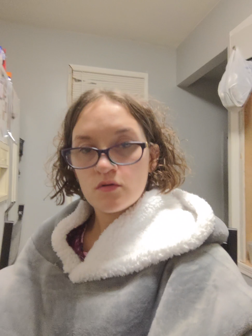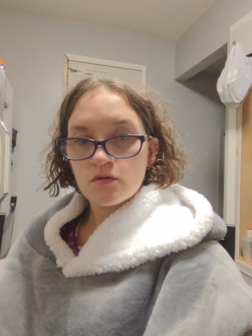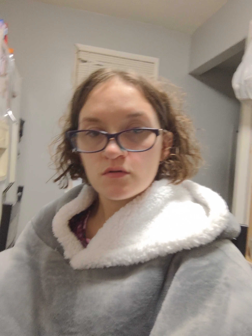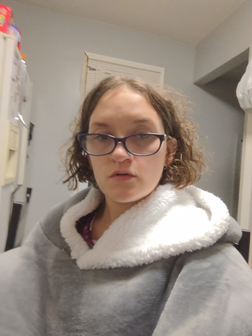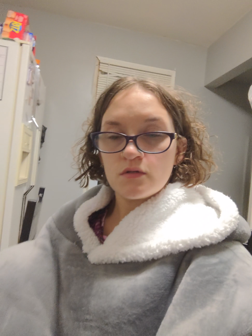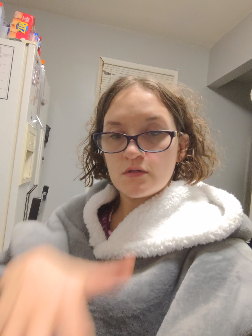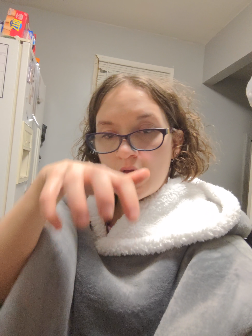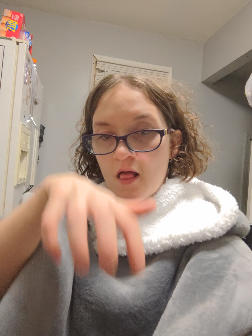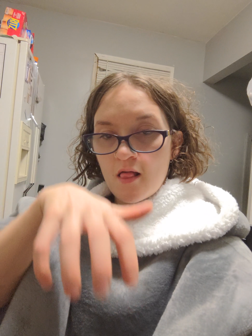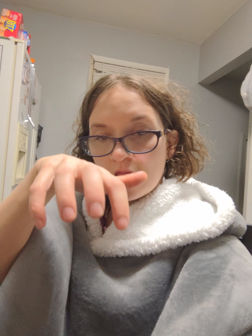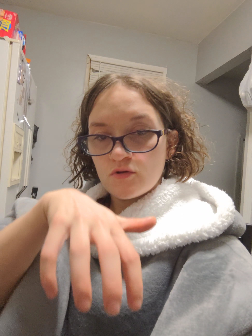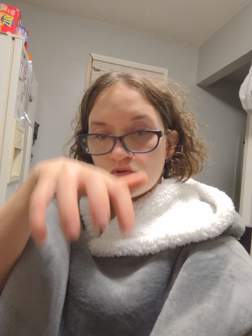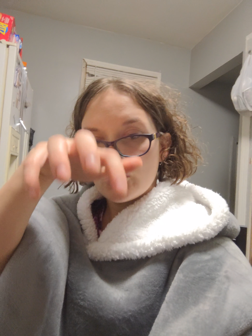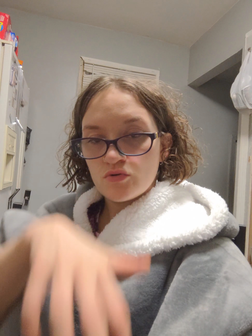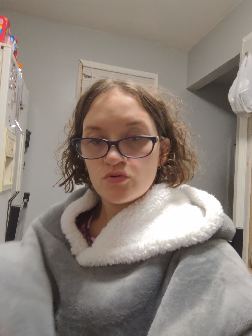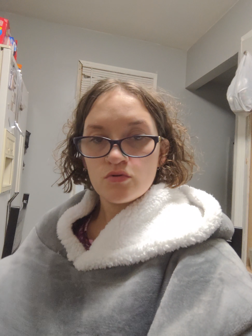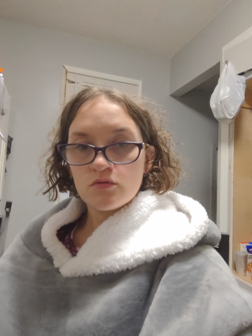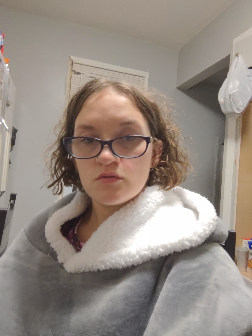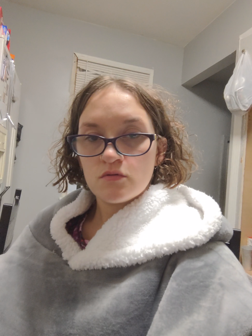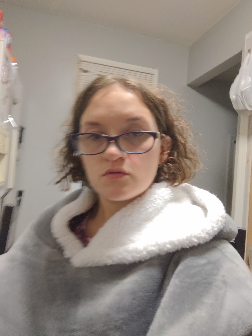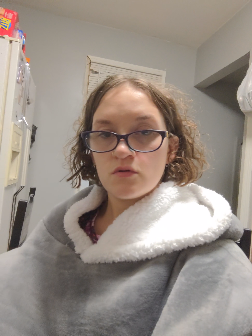alligator